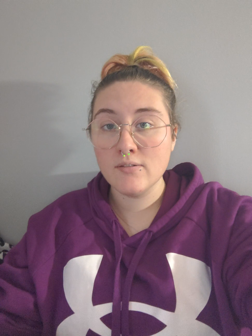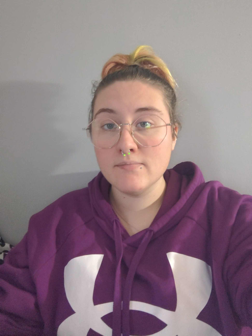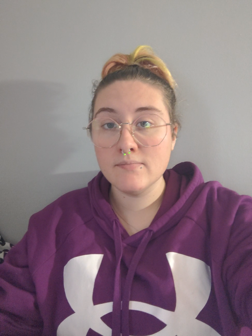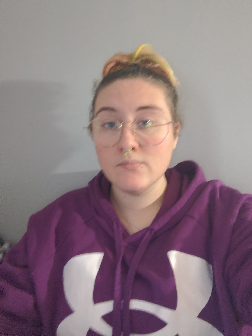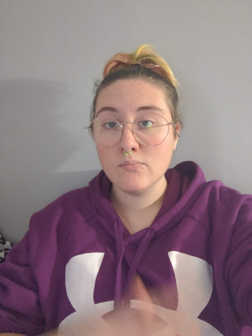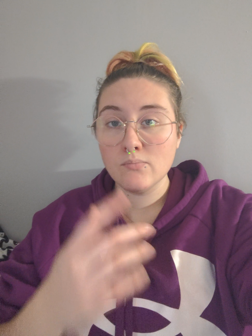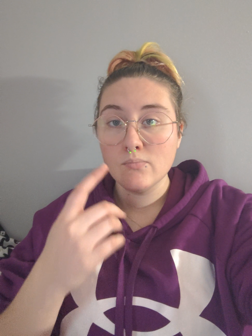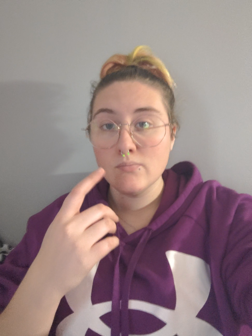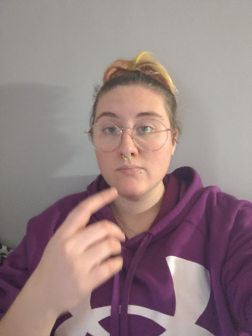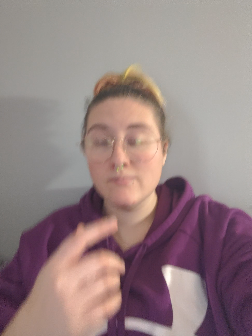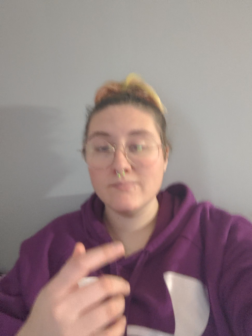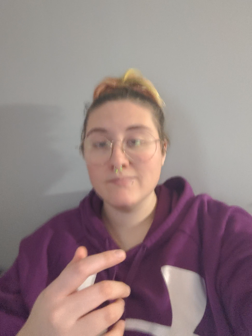go